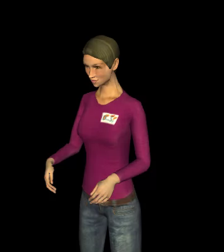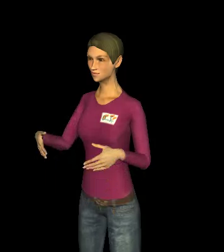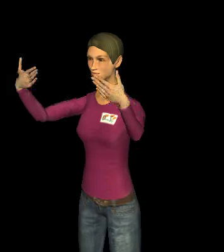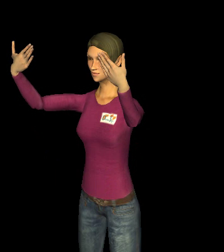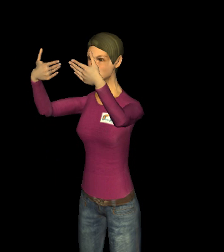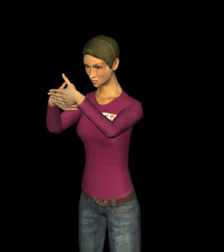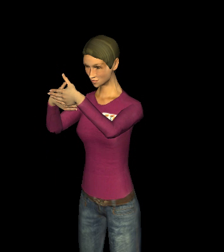الليل